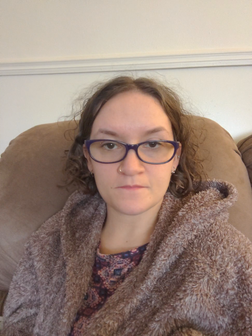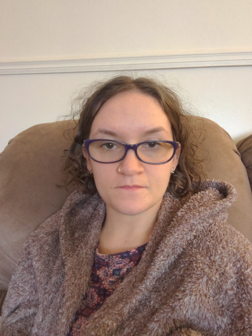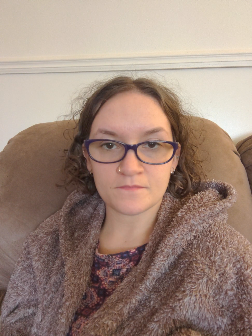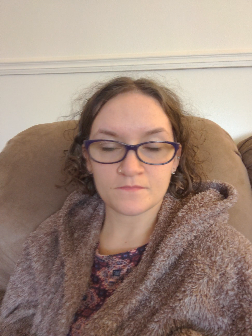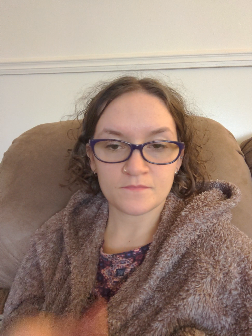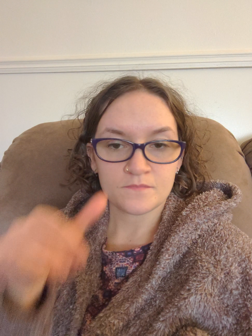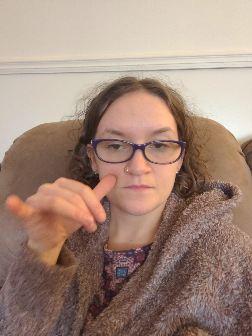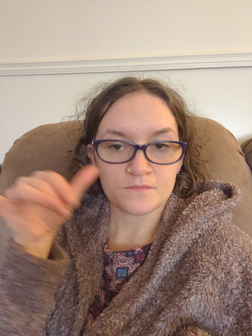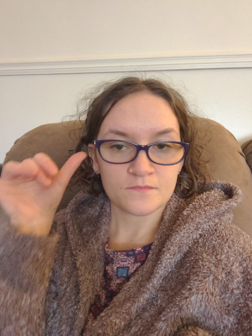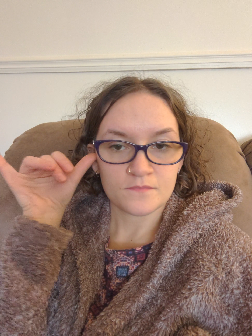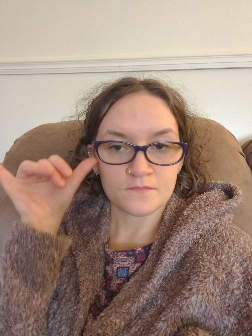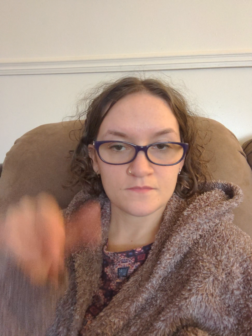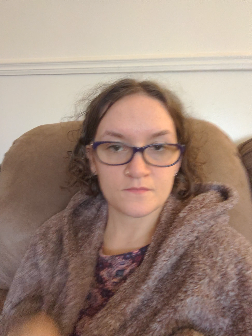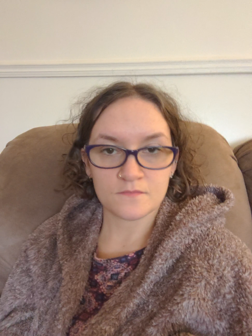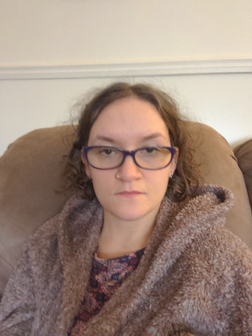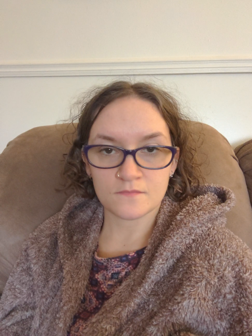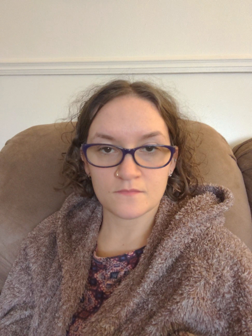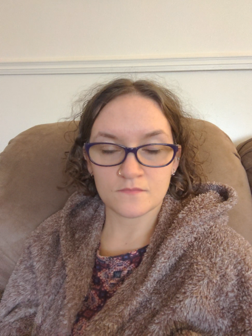yesterday